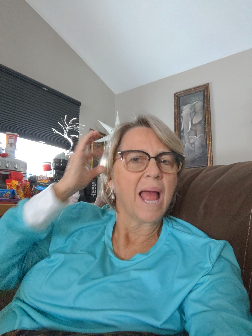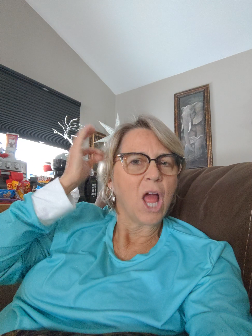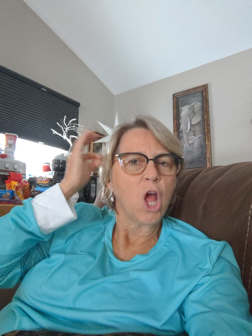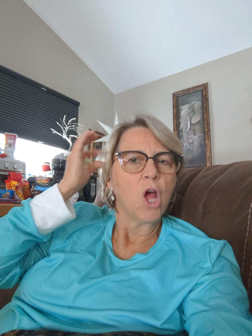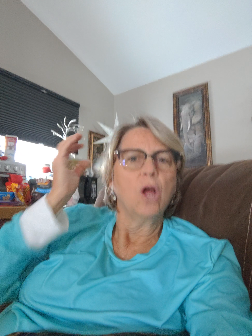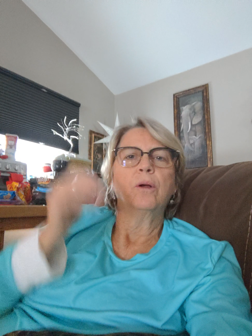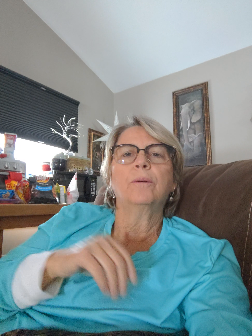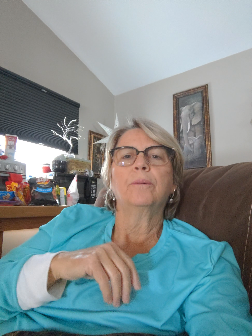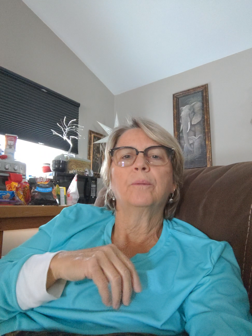hair